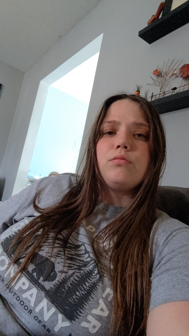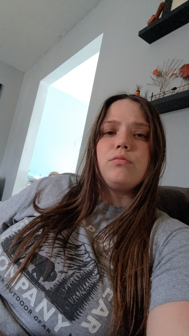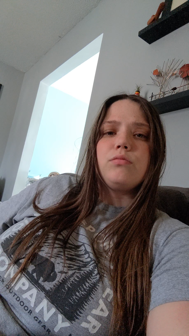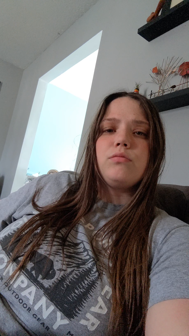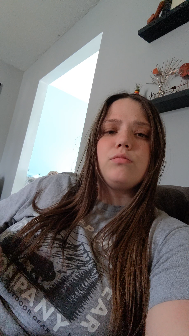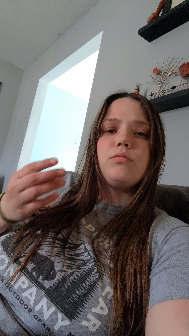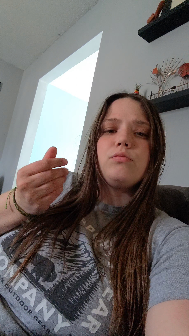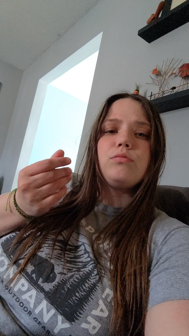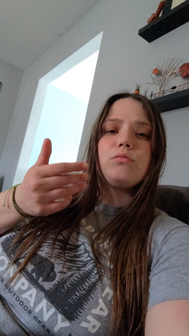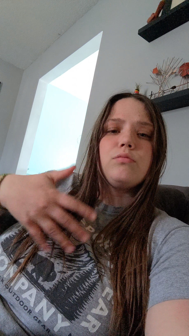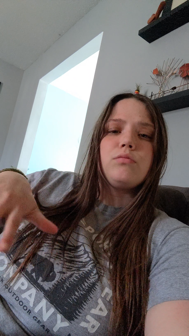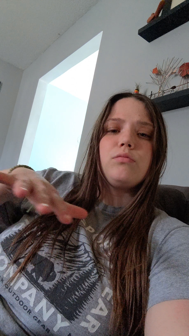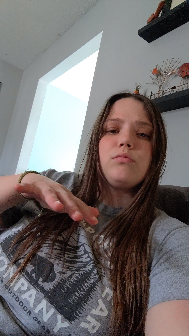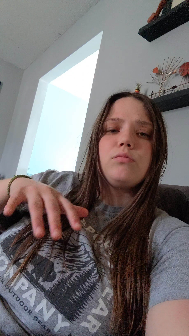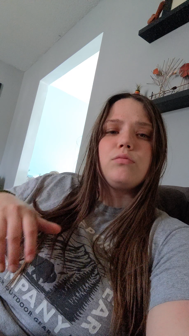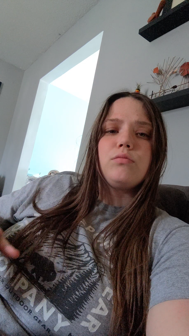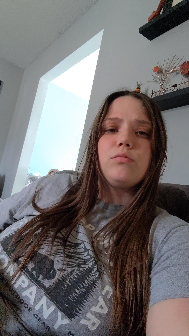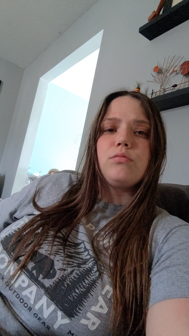garden